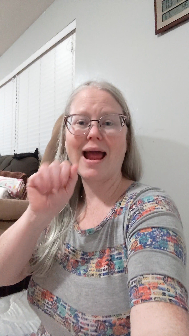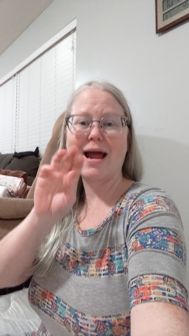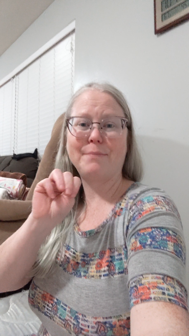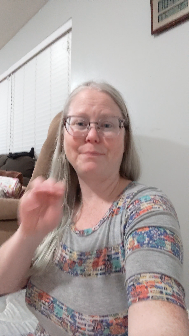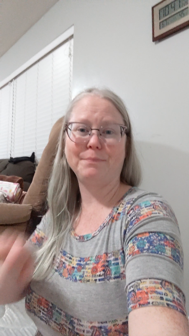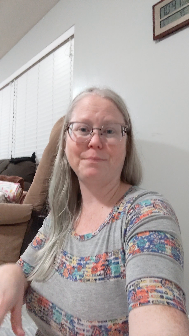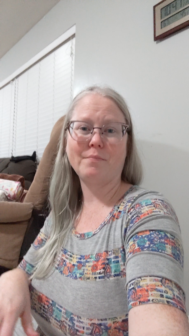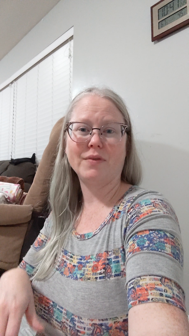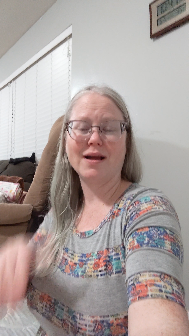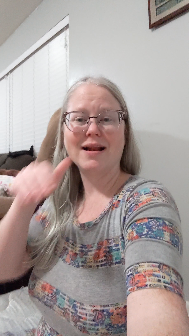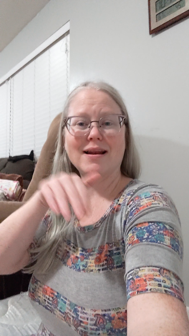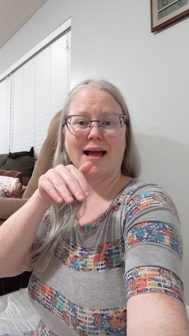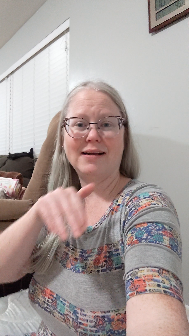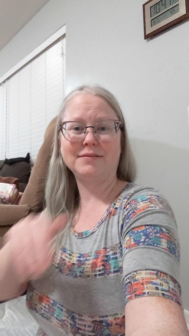night night